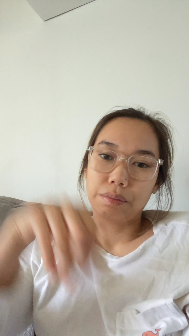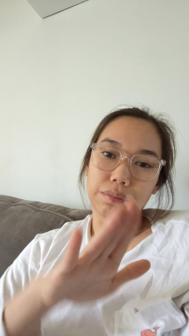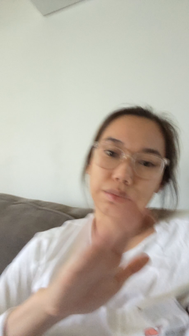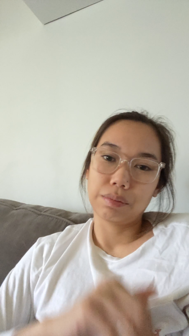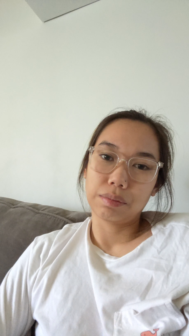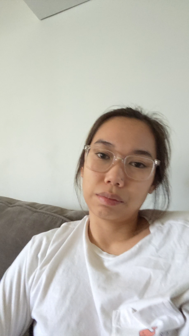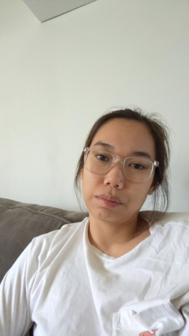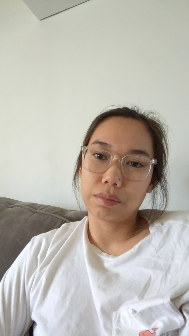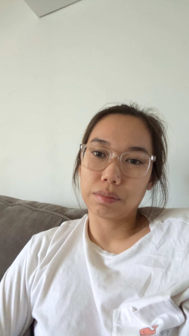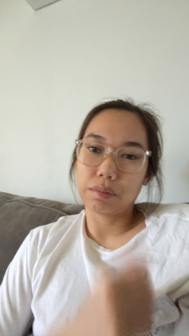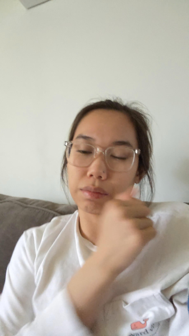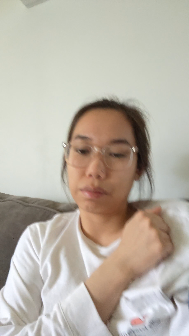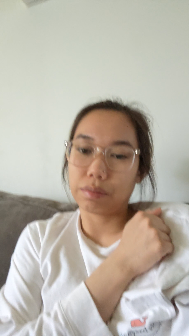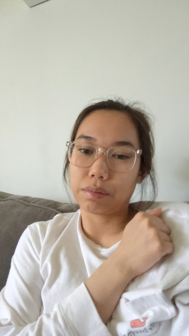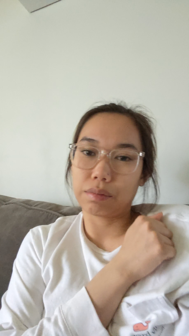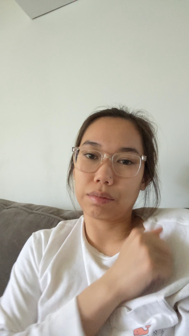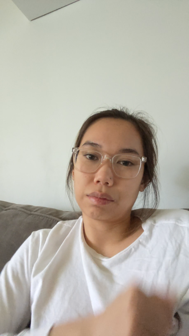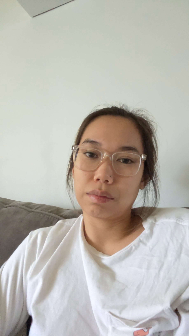love